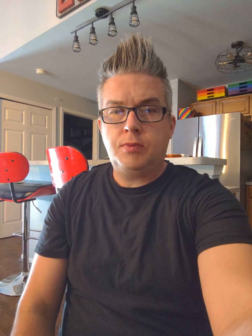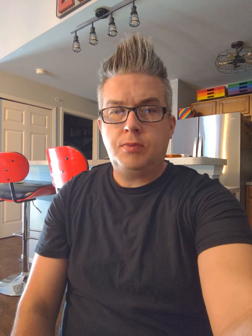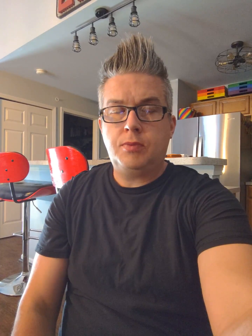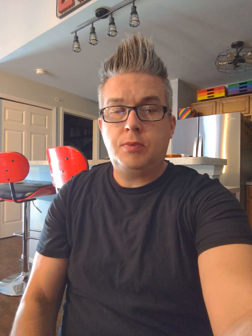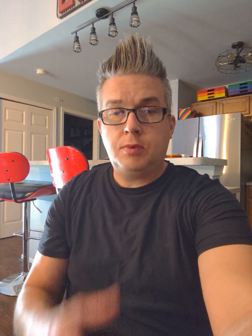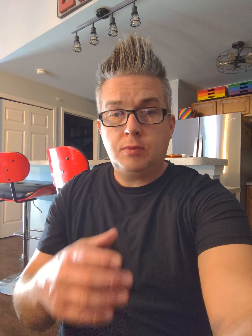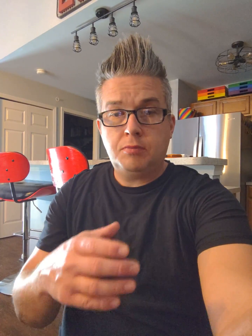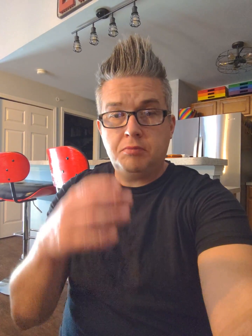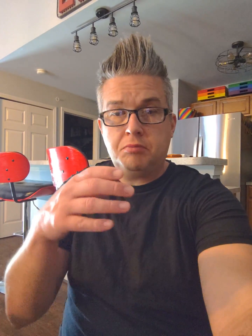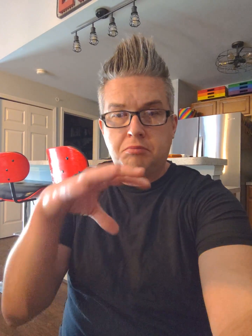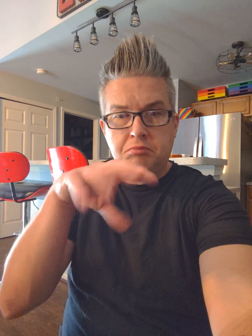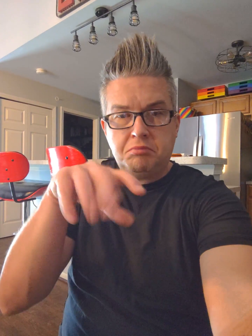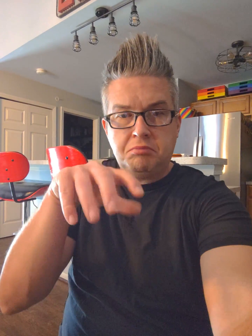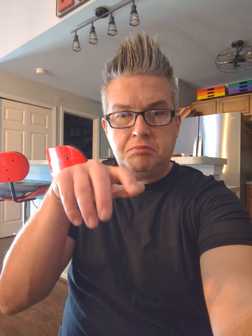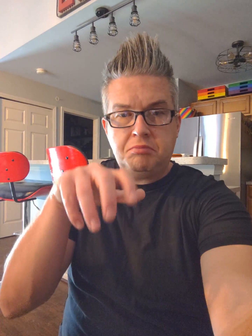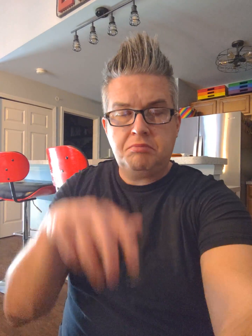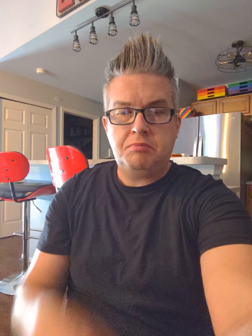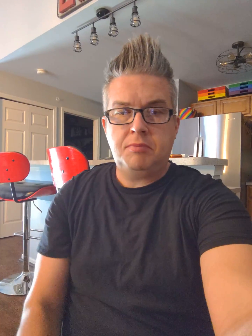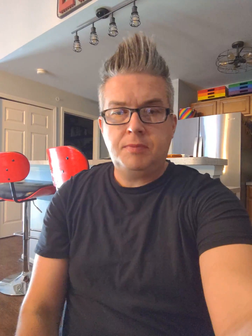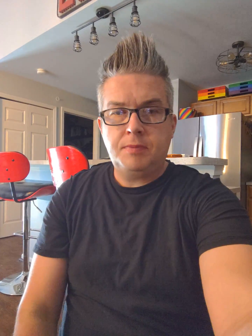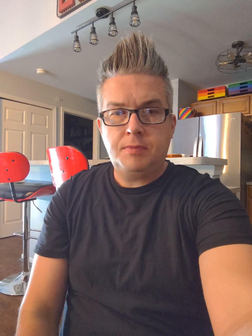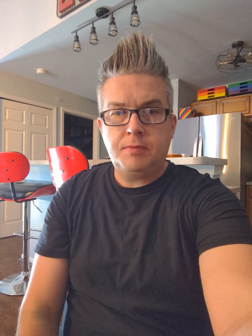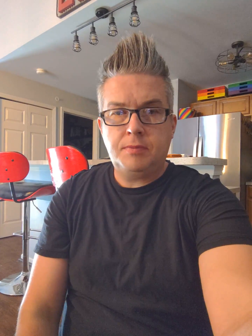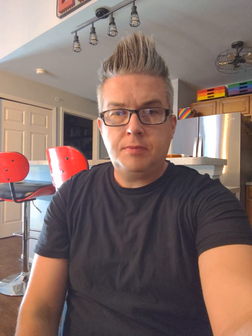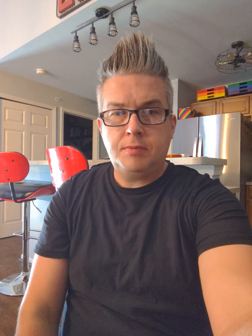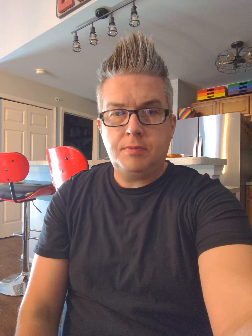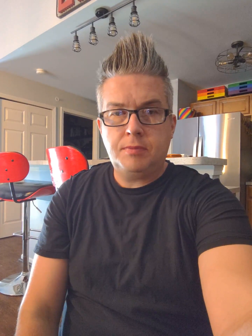jar